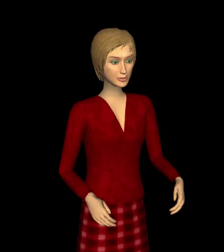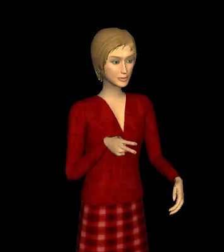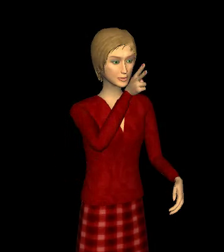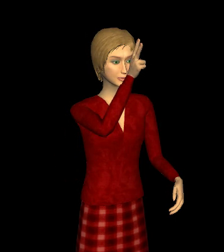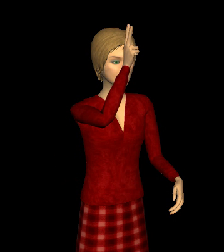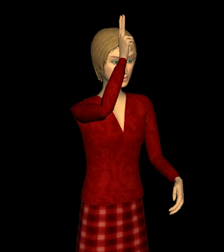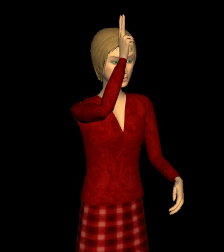غبي